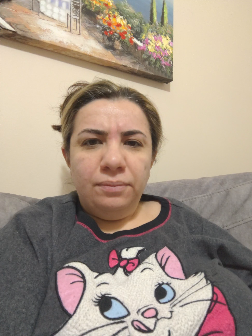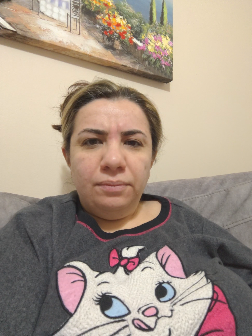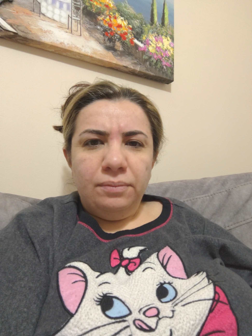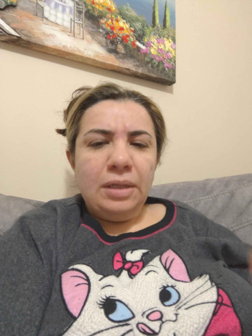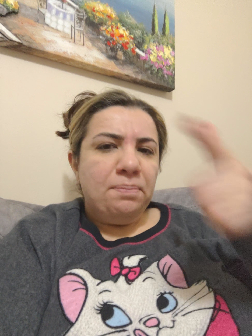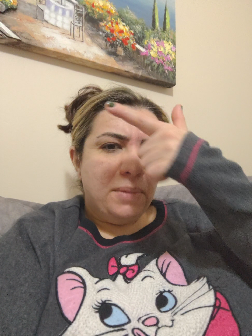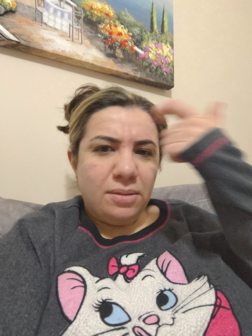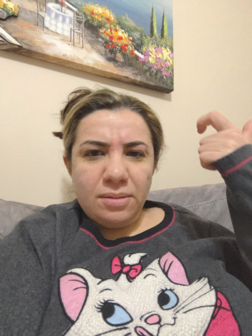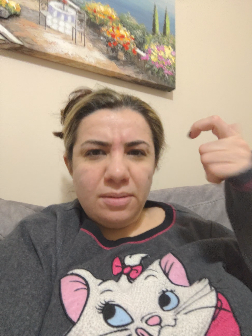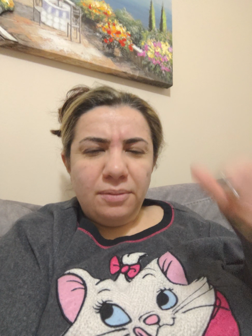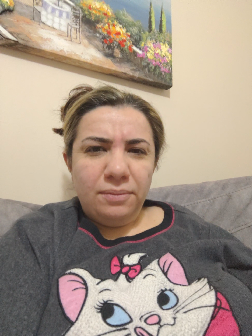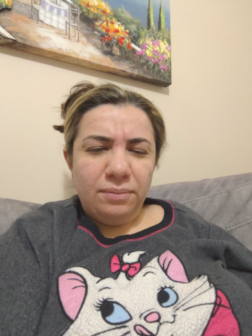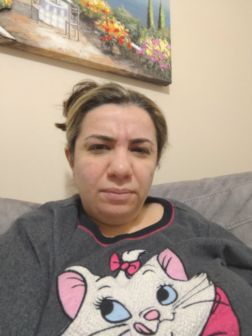because